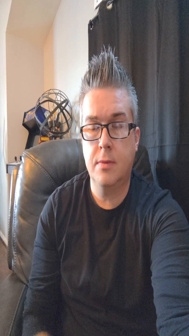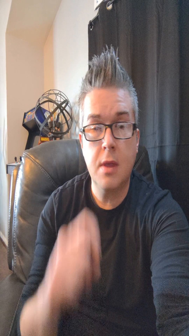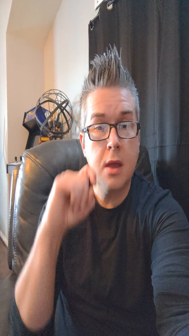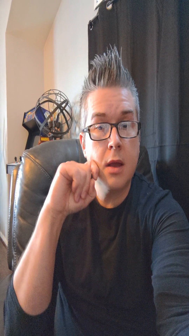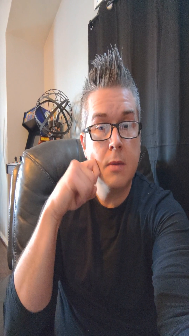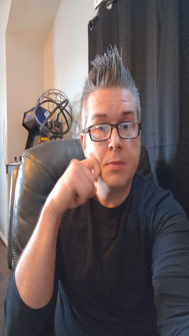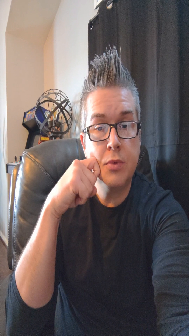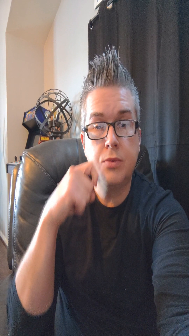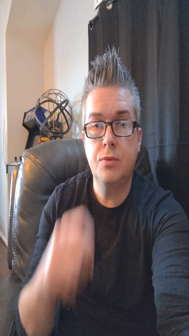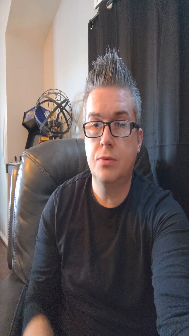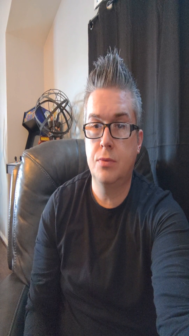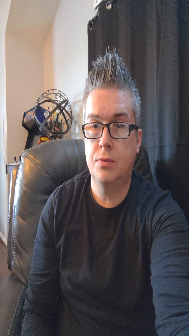apple